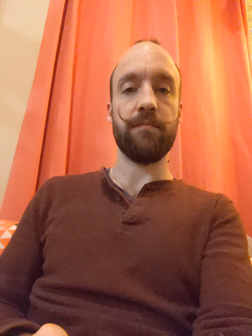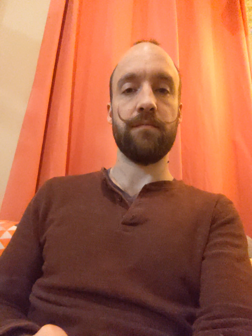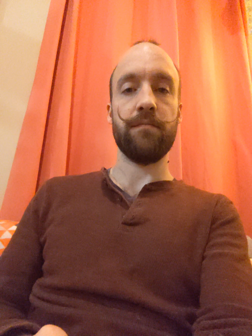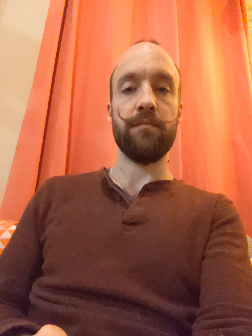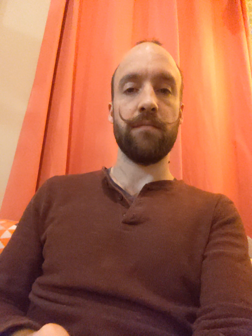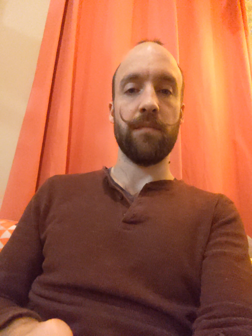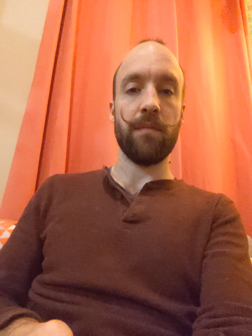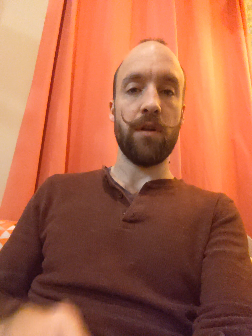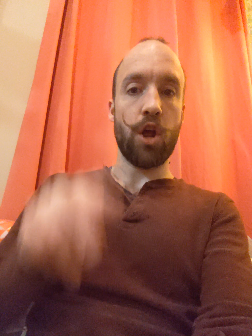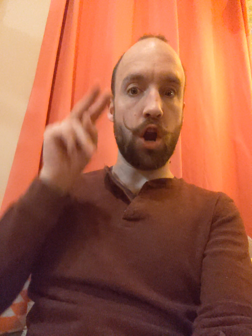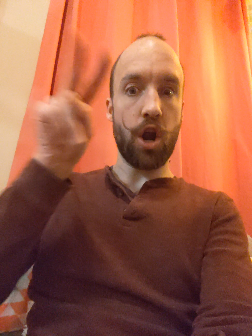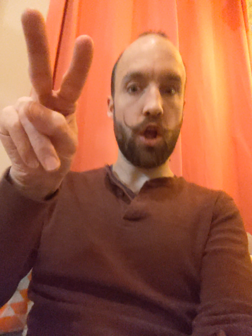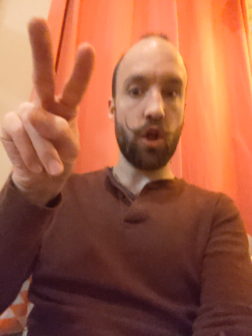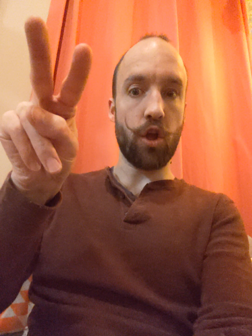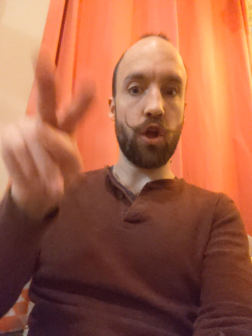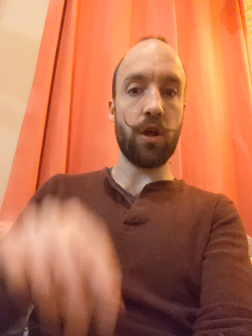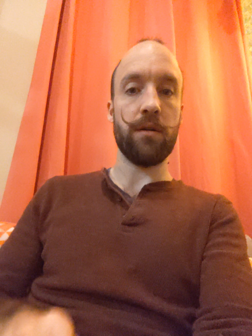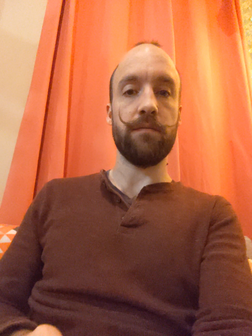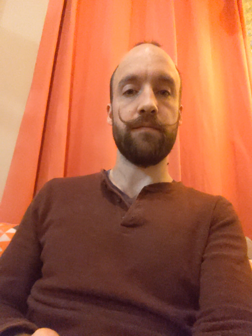look